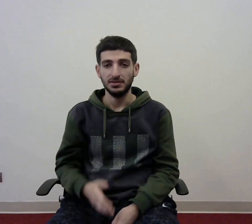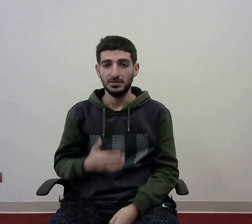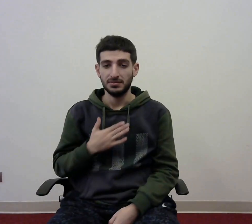mən